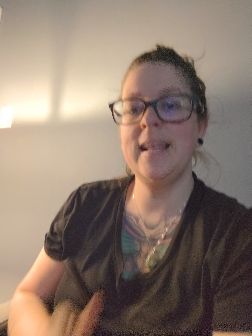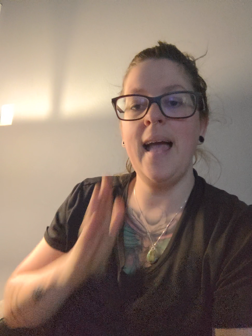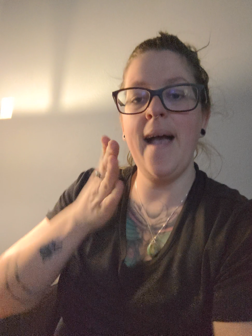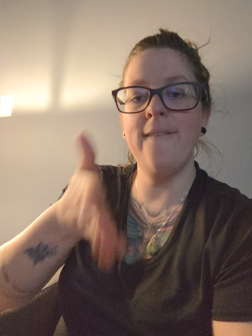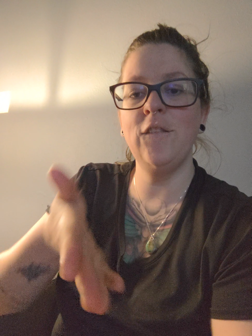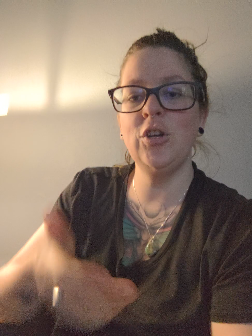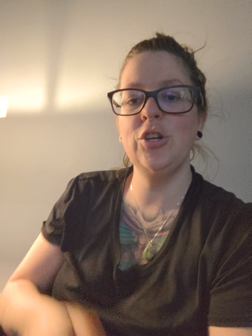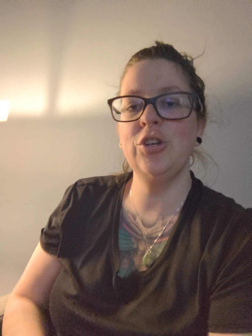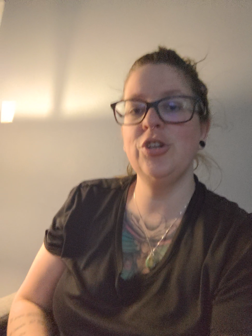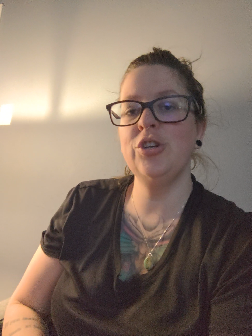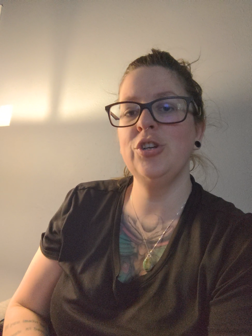after